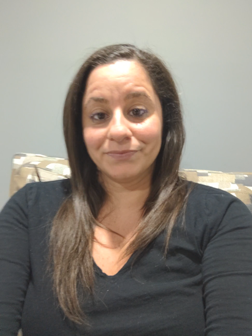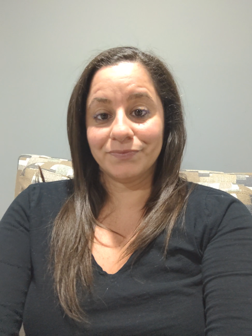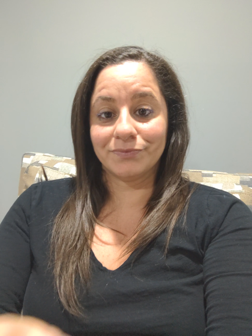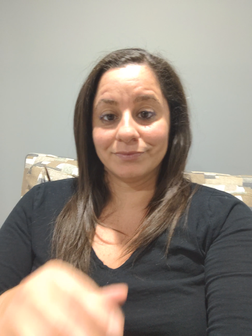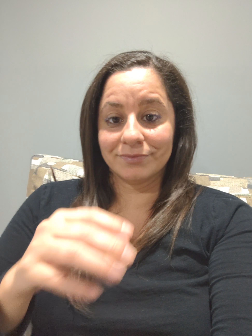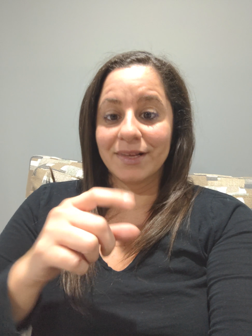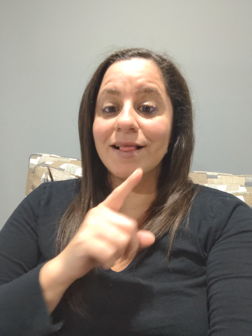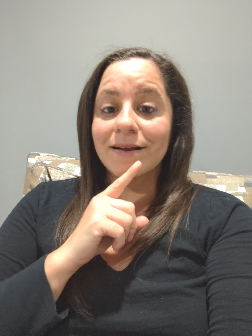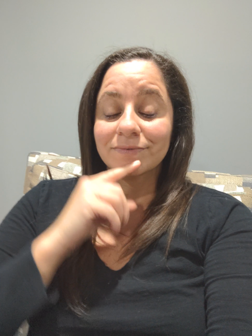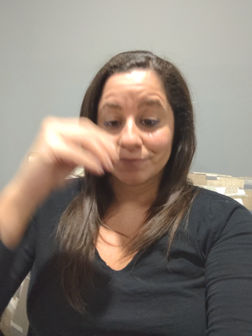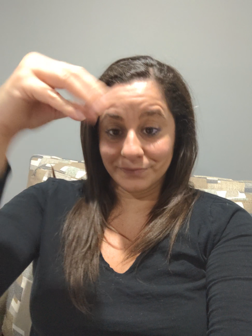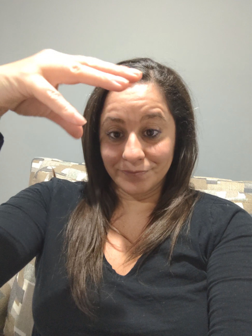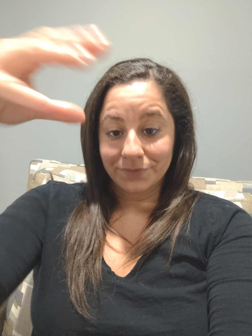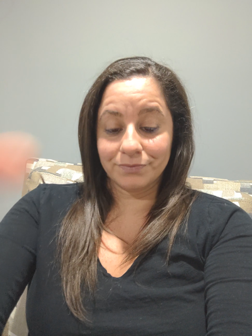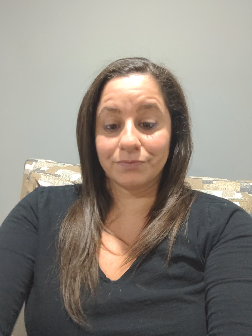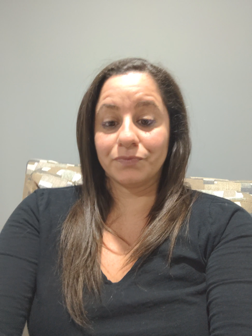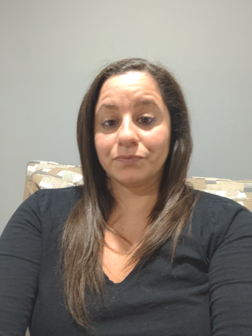lamp